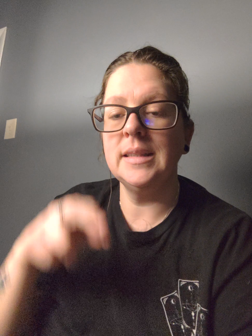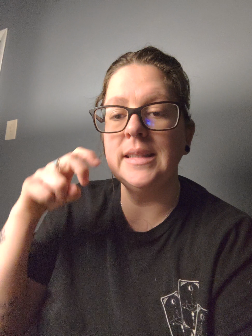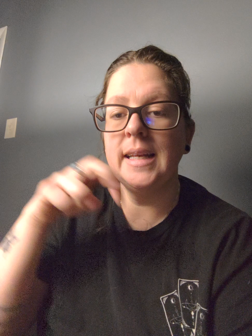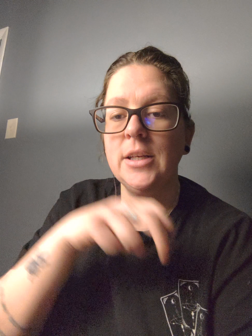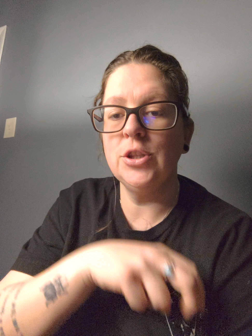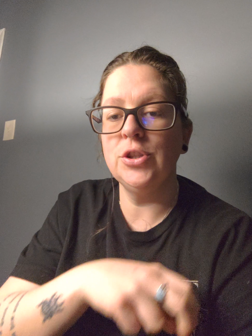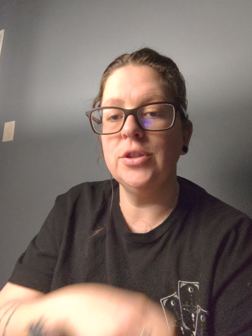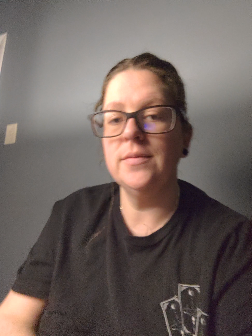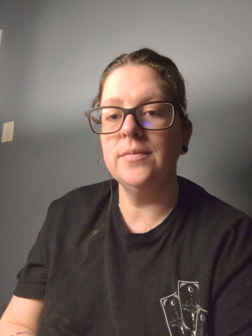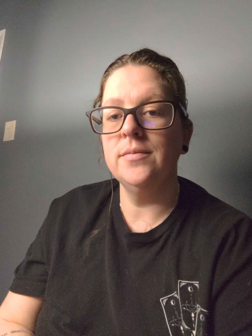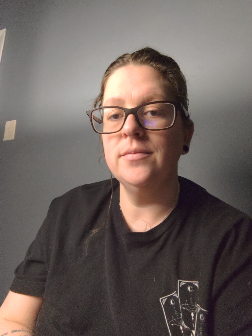stairs